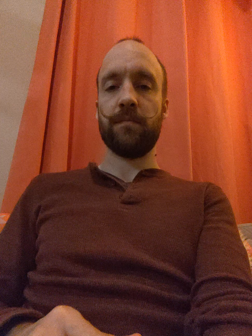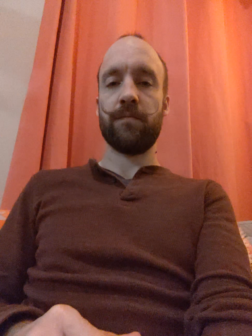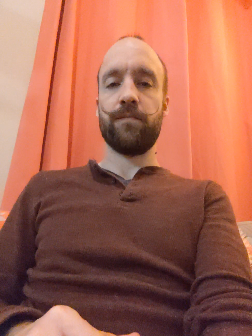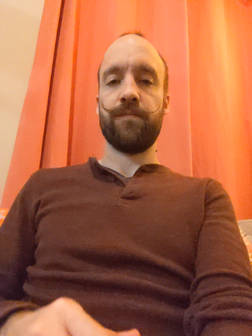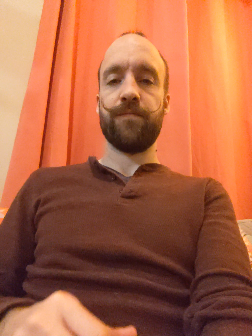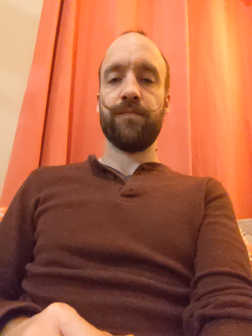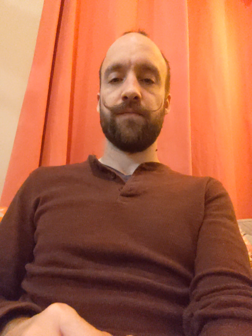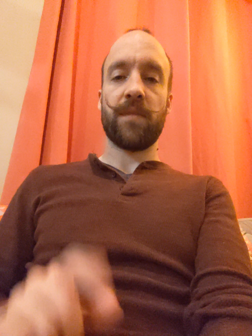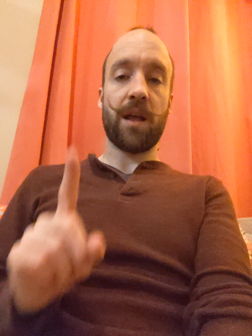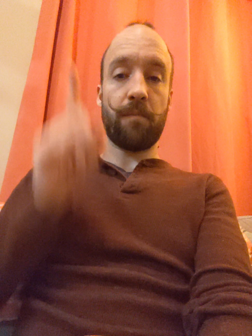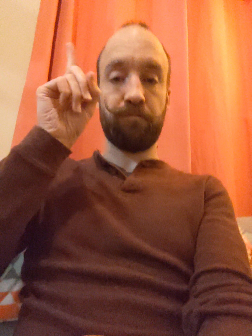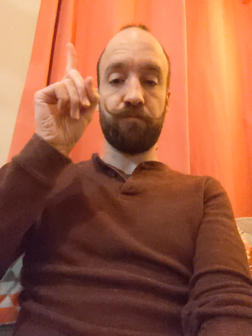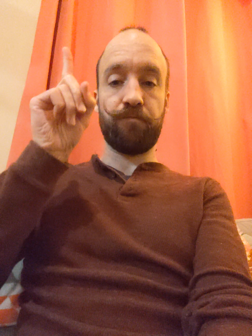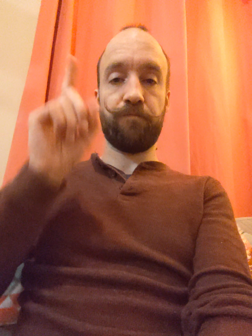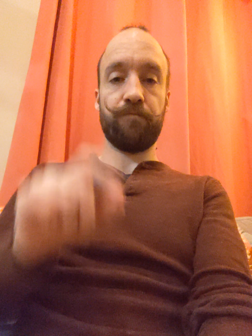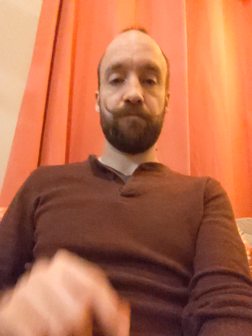up